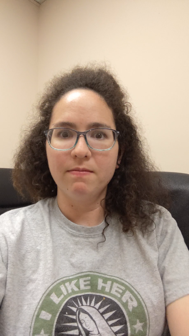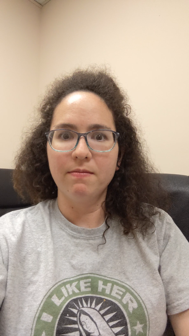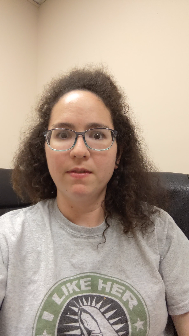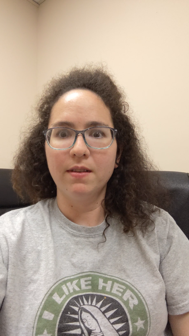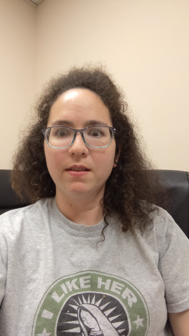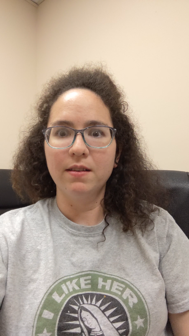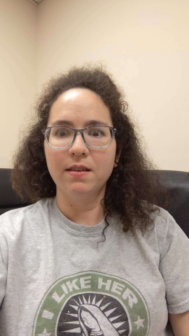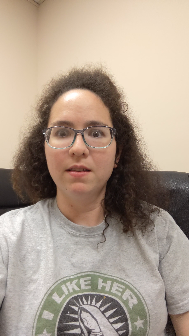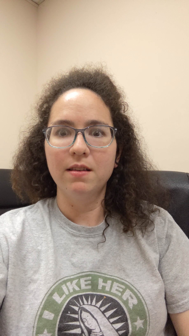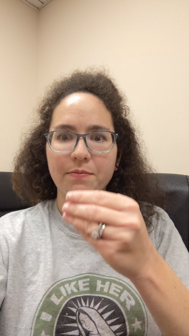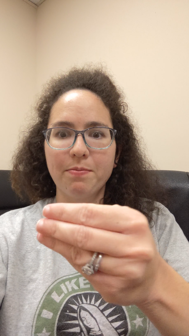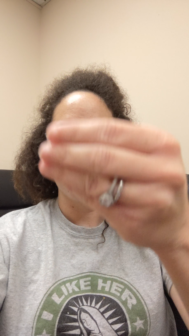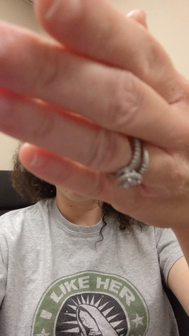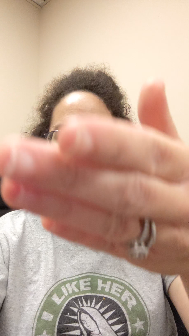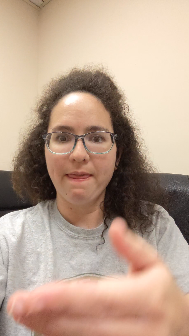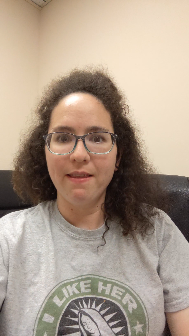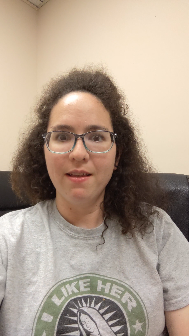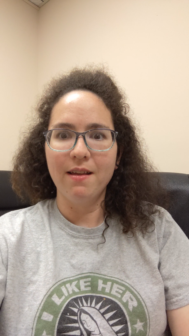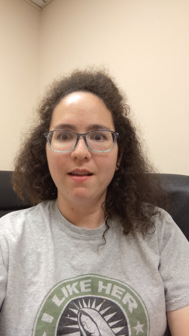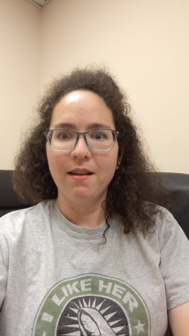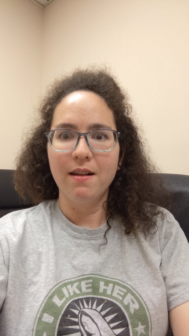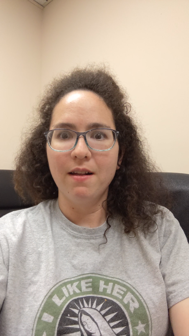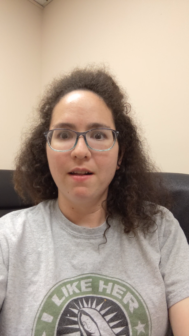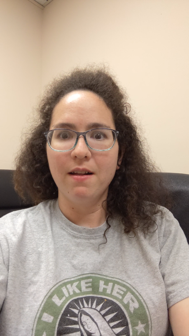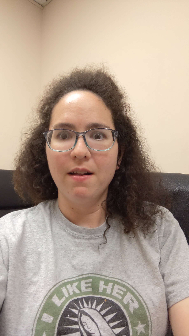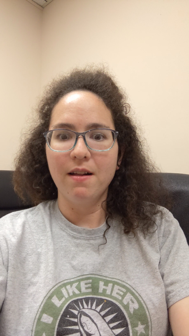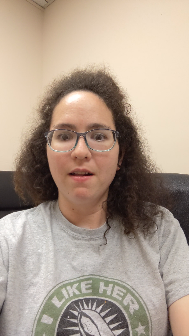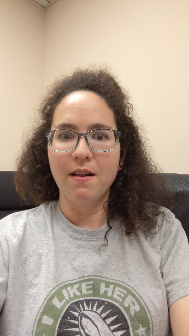buy